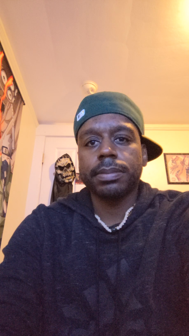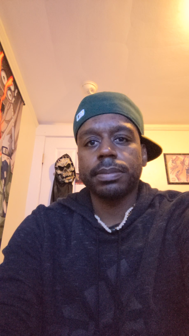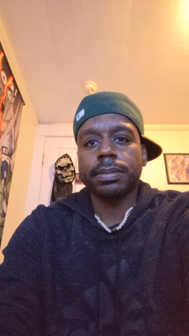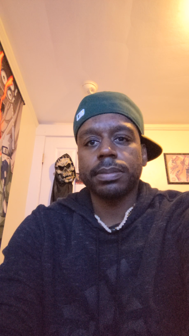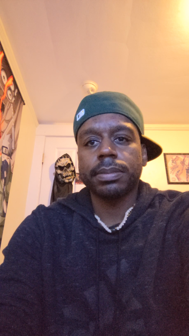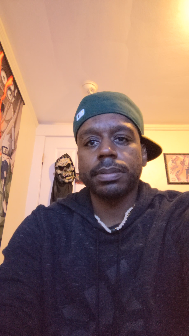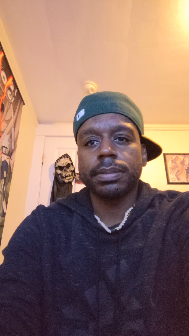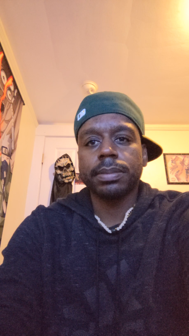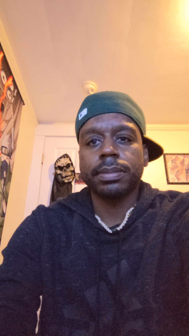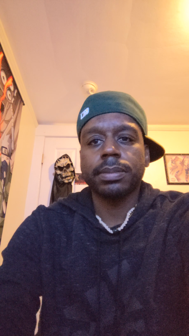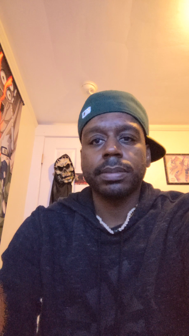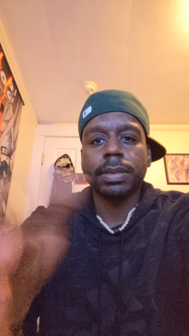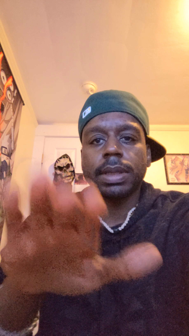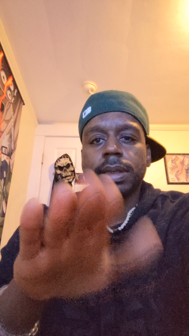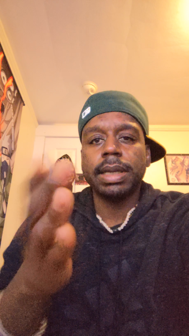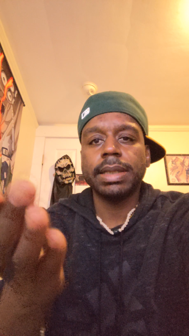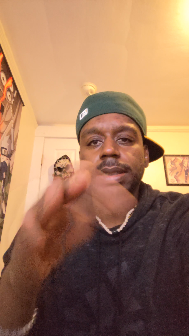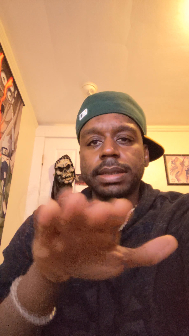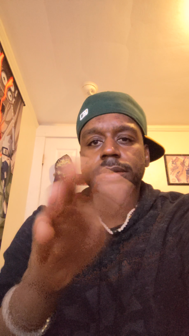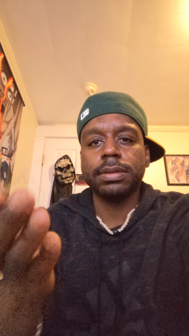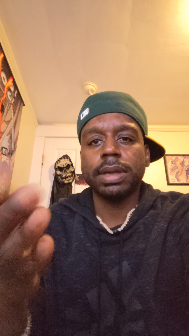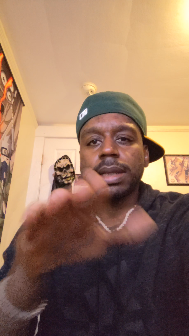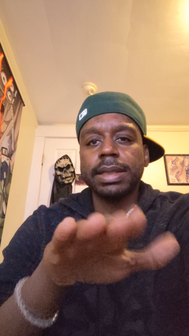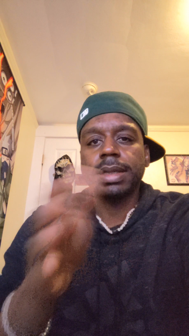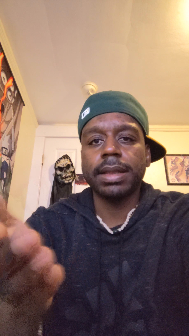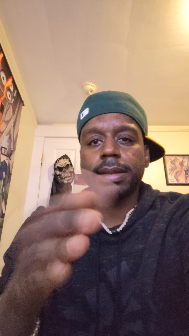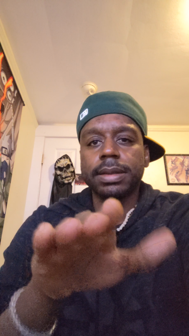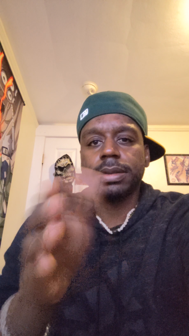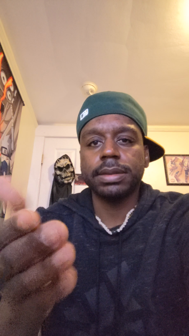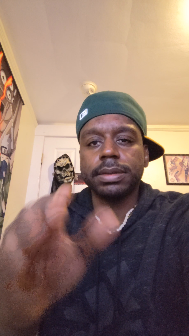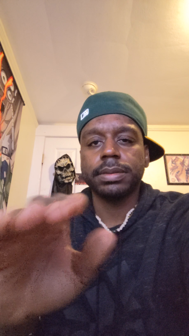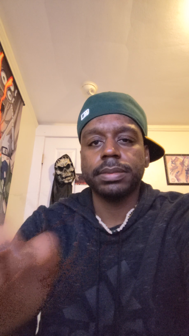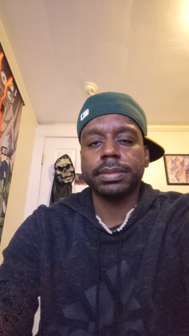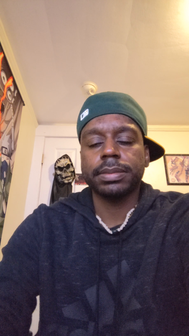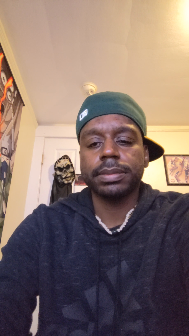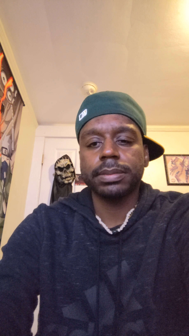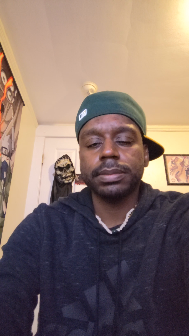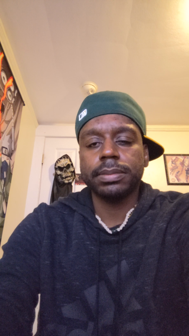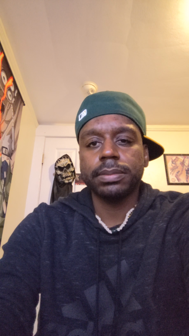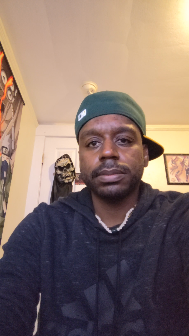kitchen